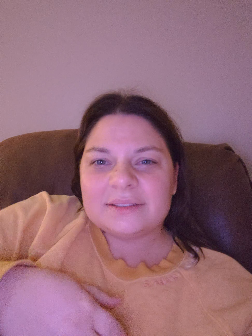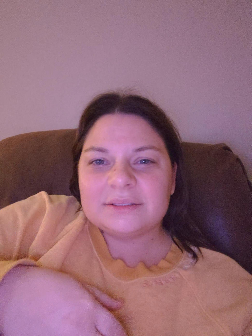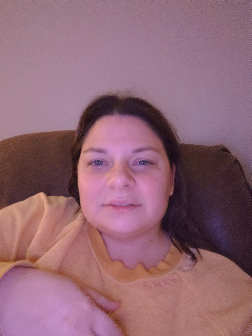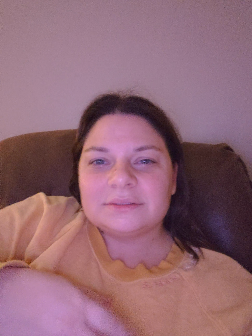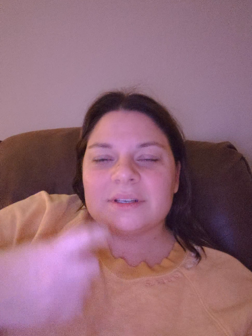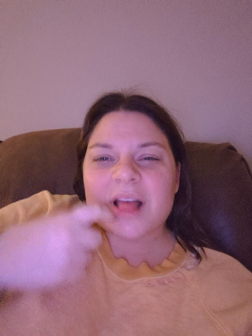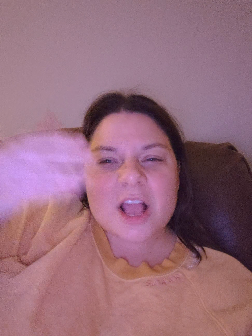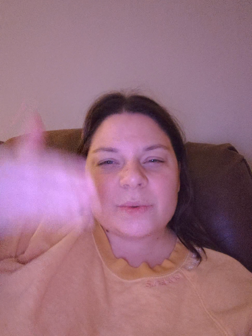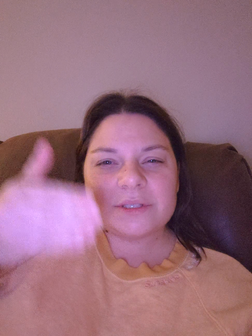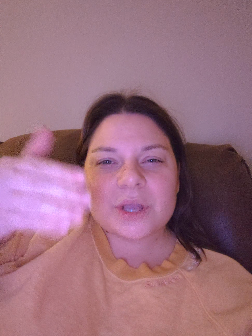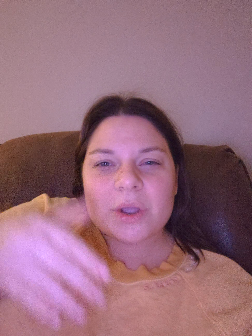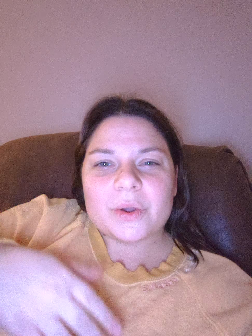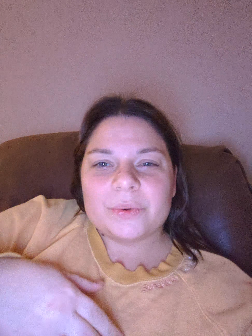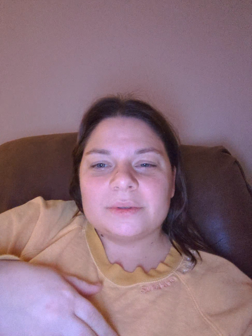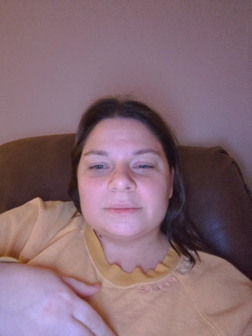window